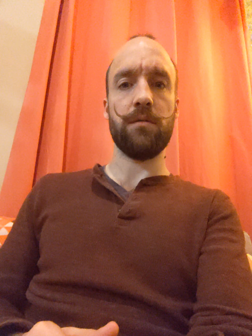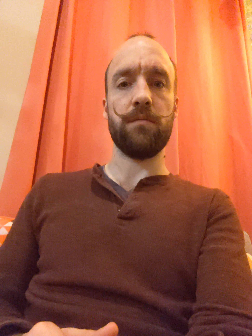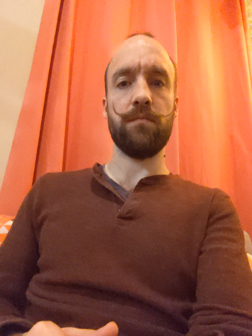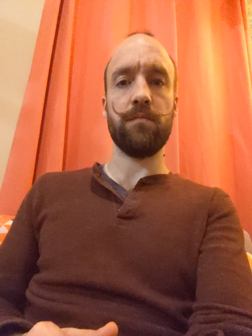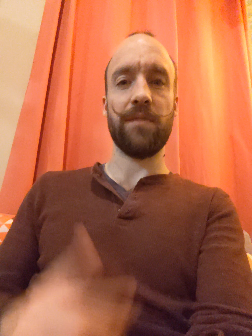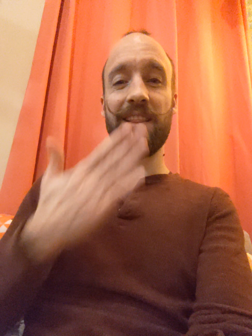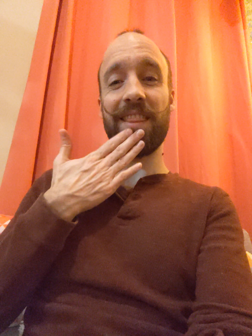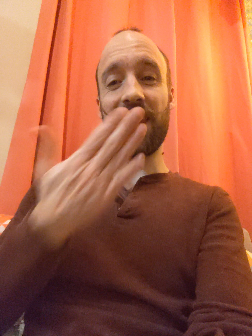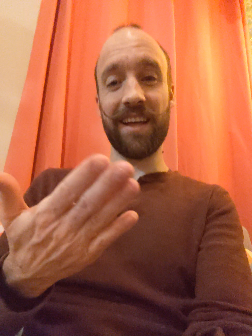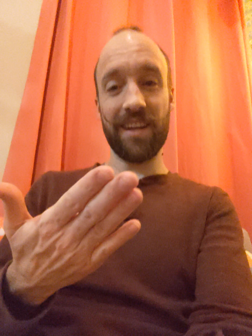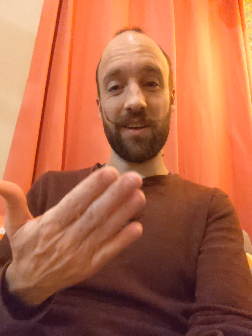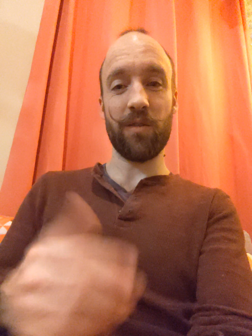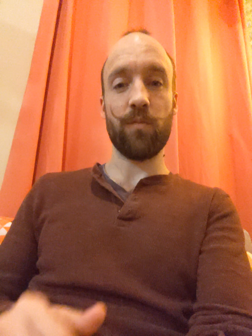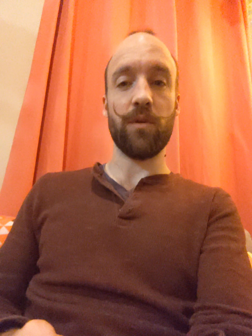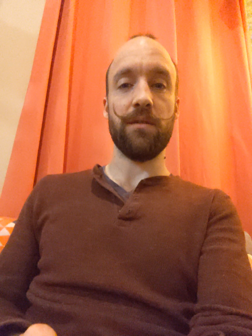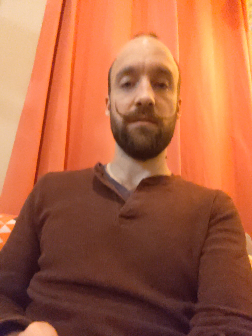thank you